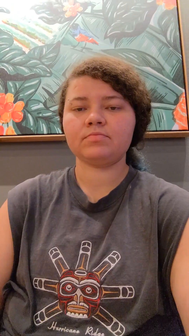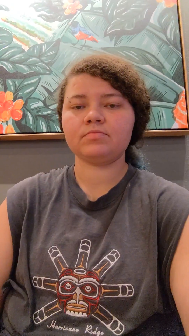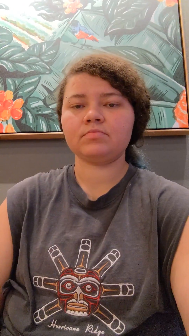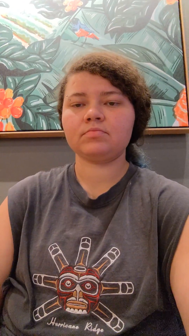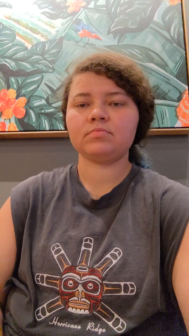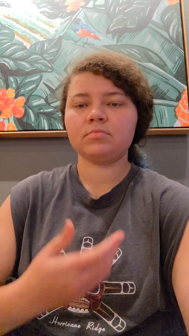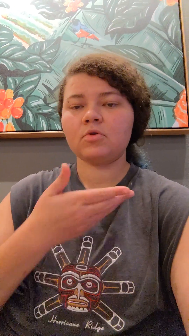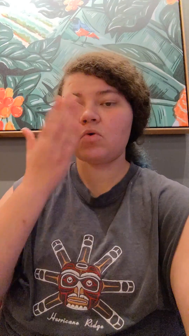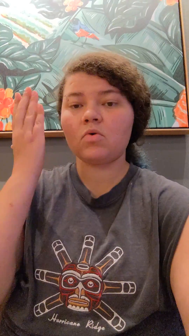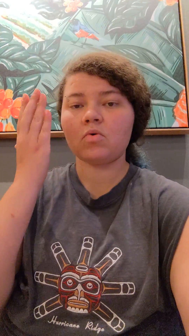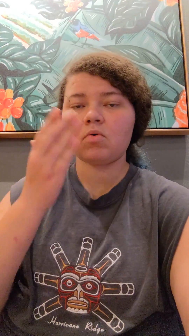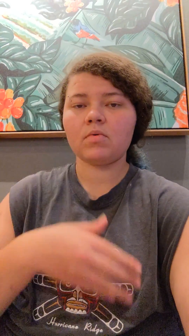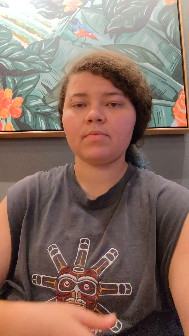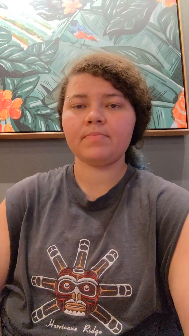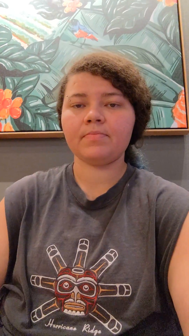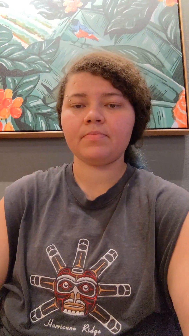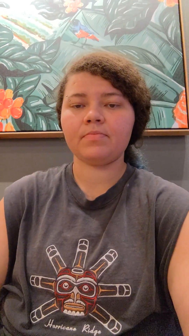all gone